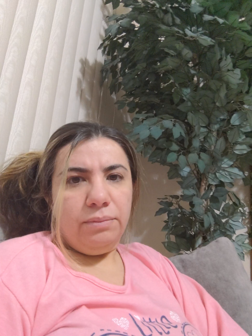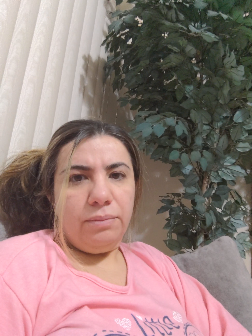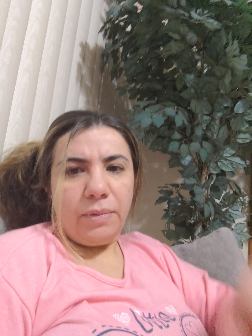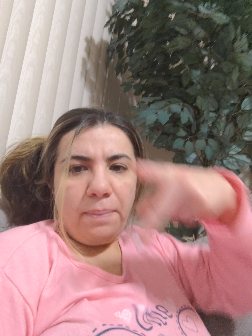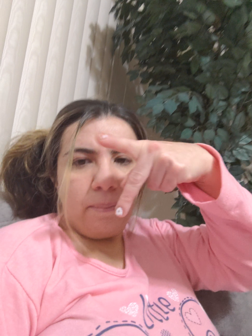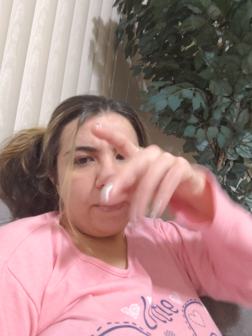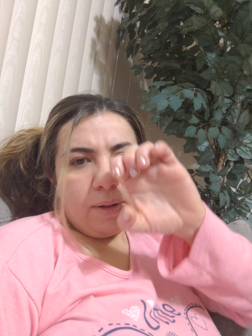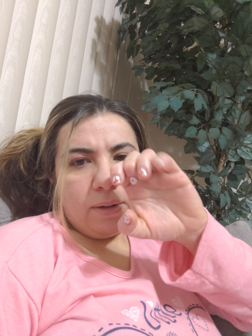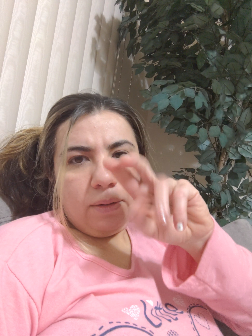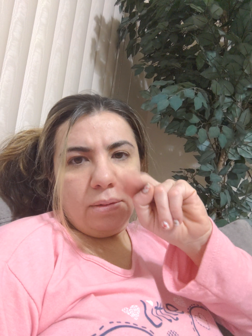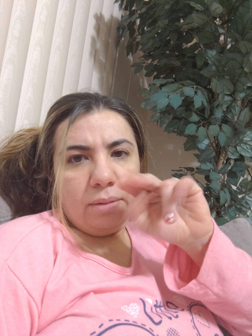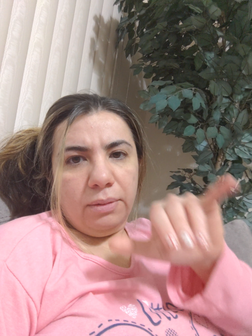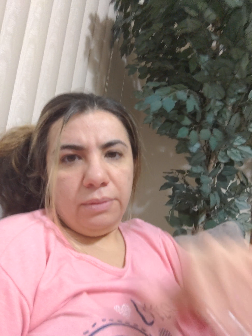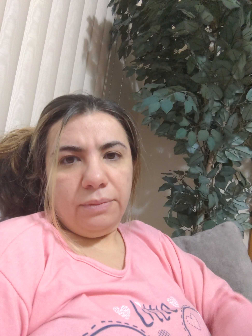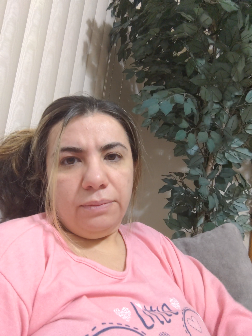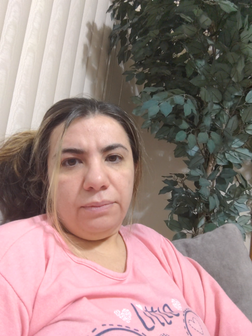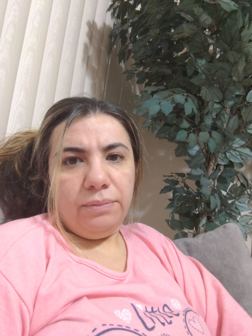penny